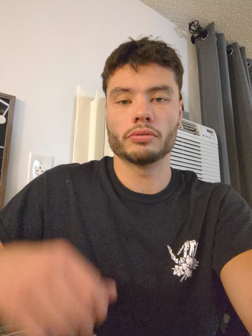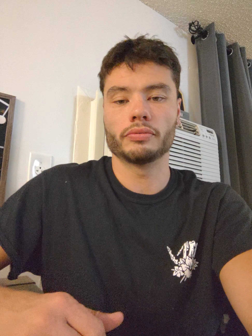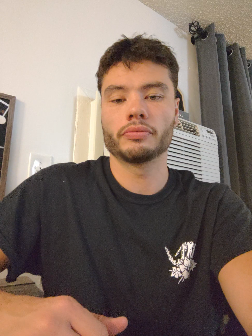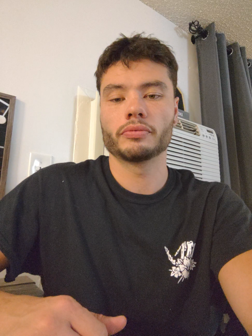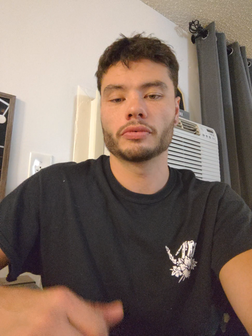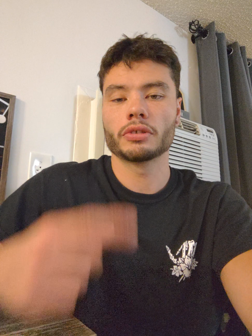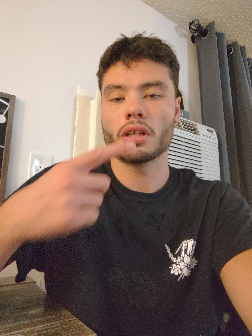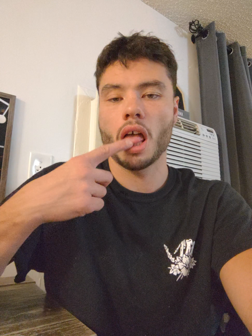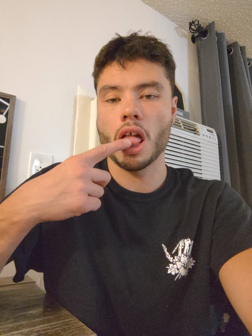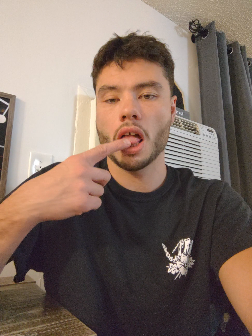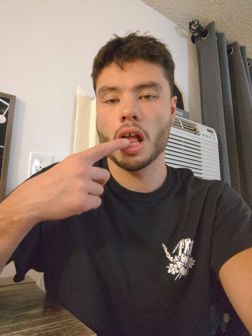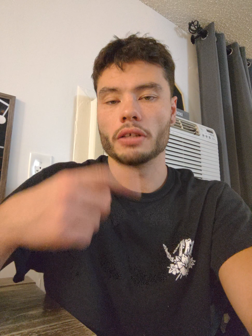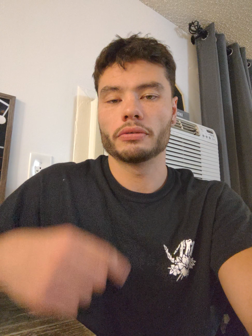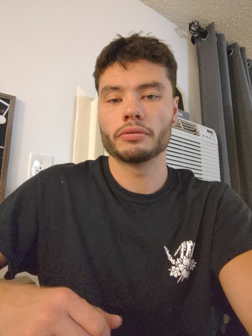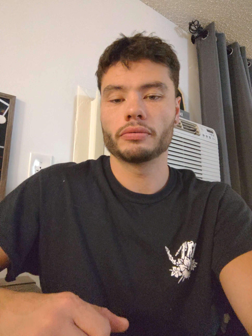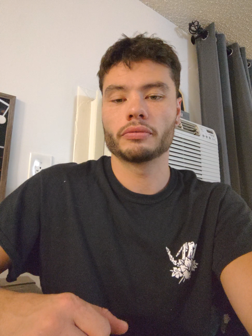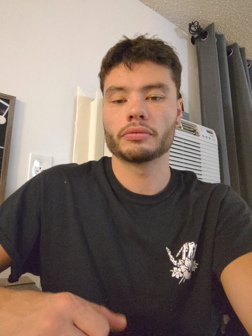tongue